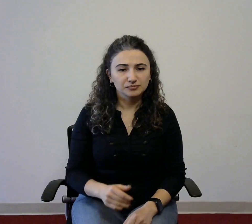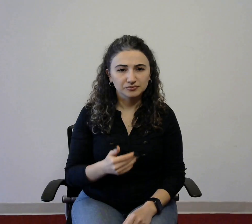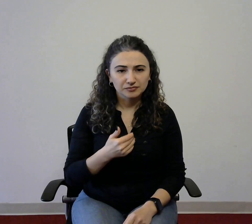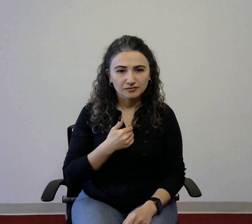mən